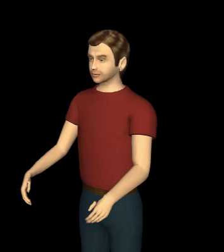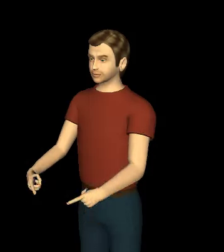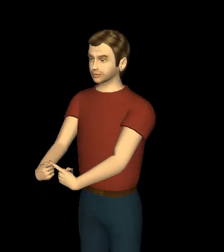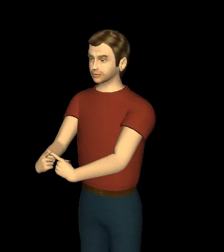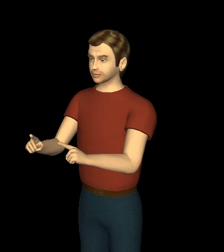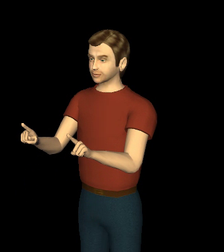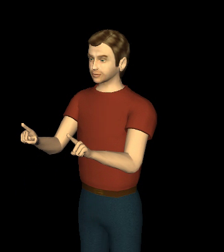مختلف